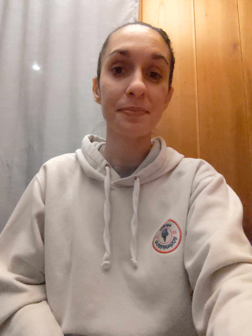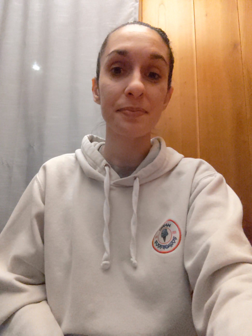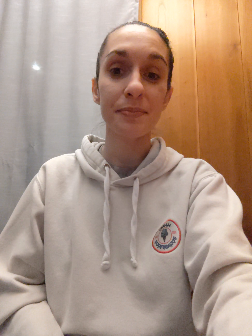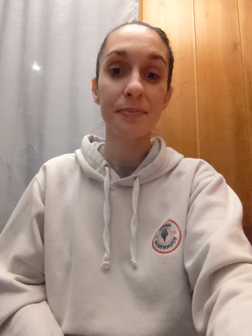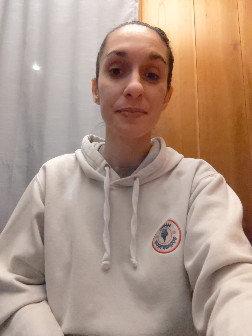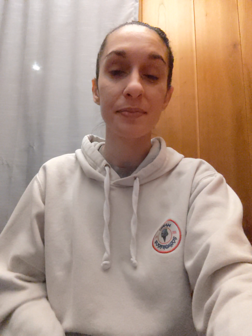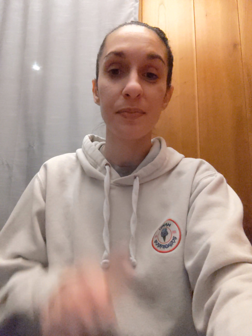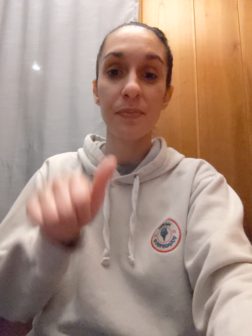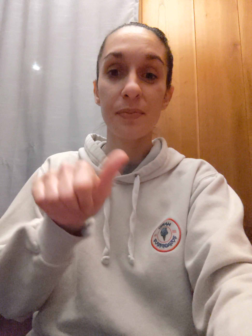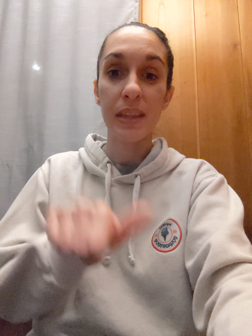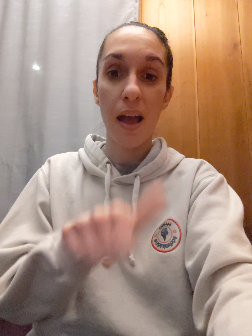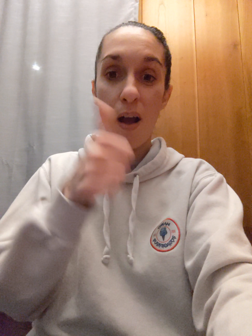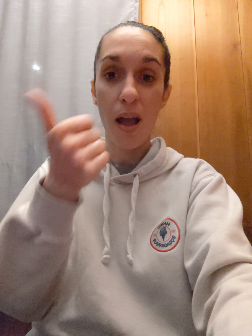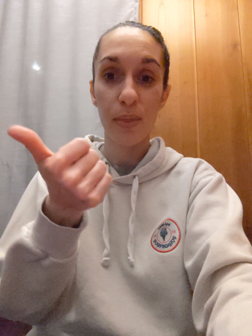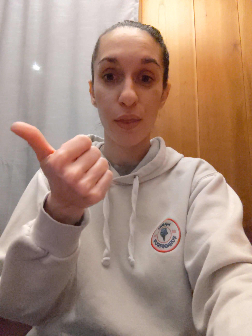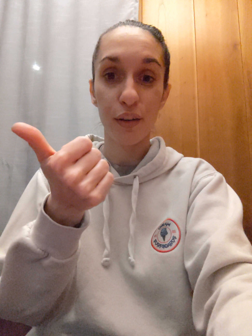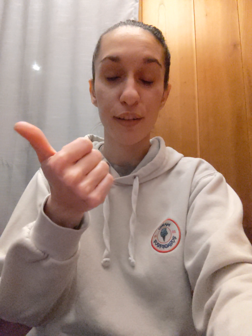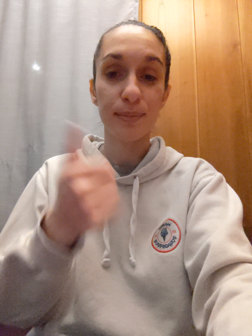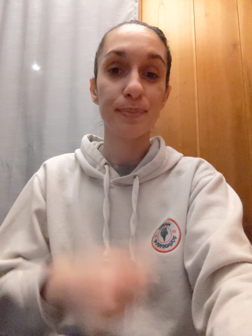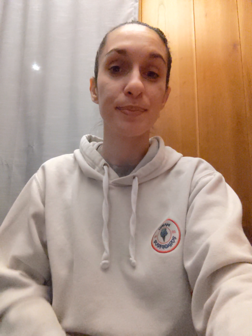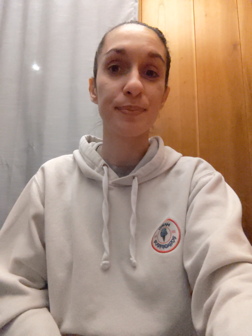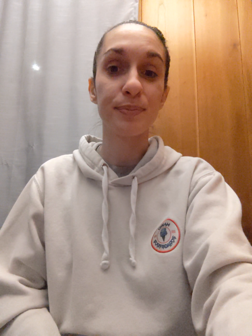another